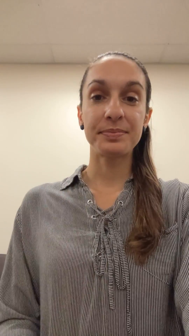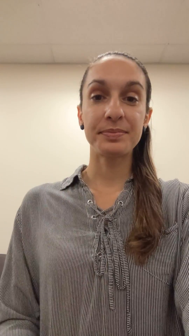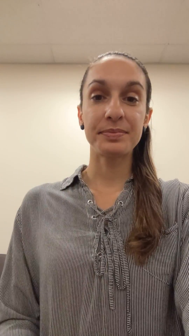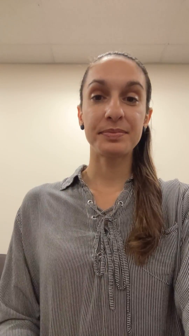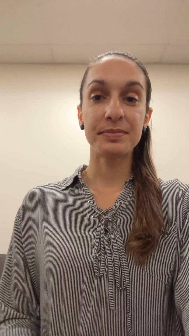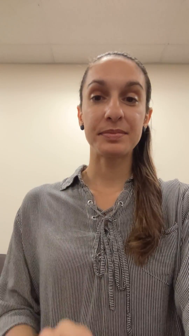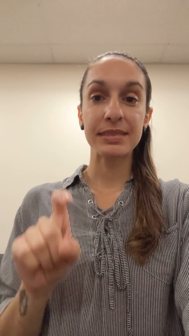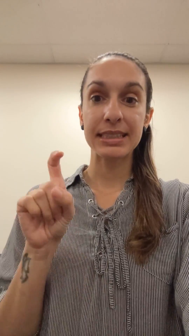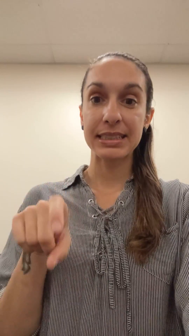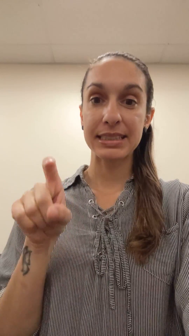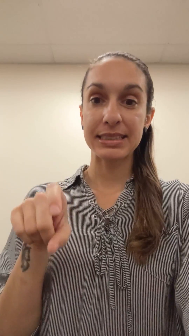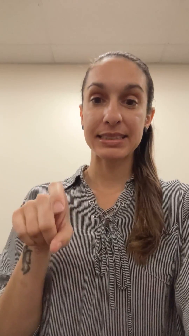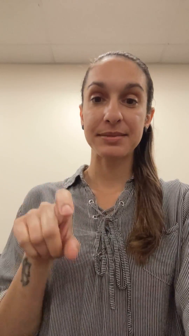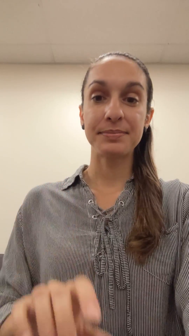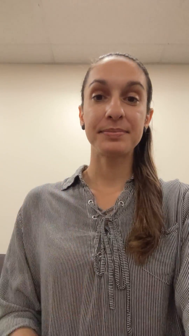need